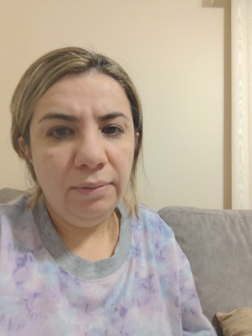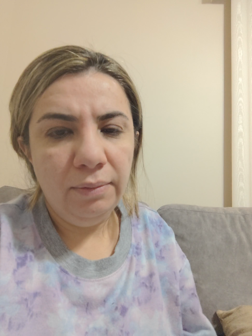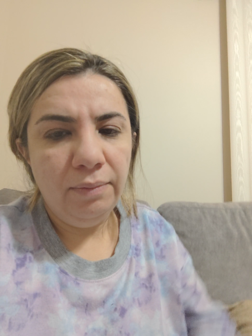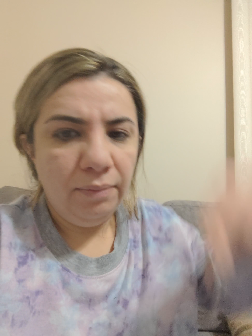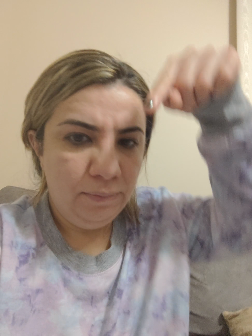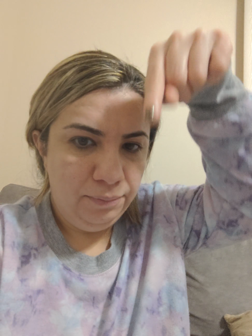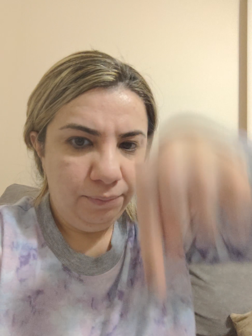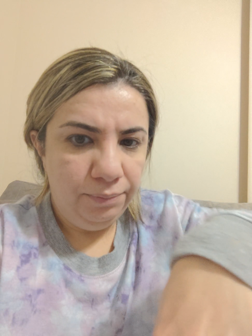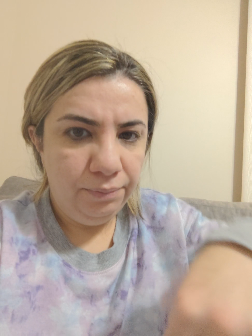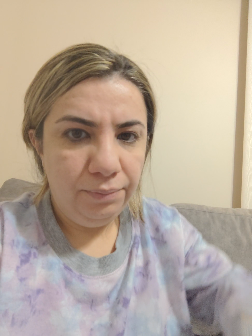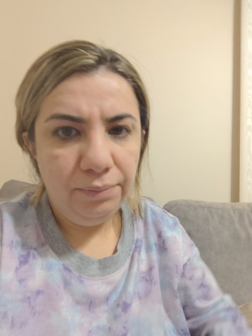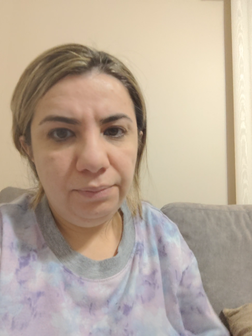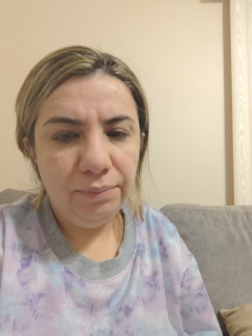down